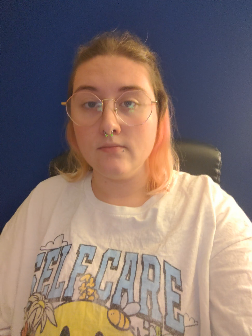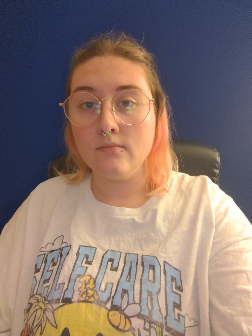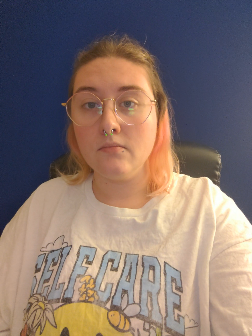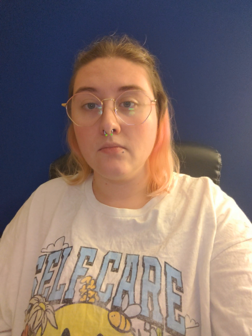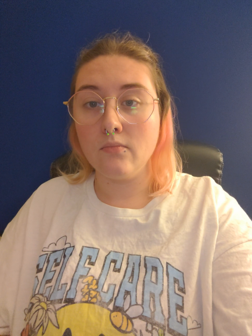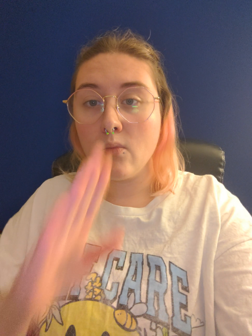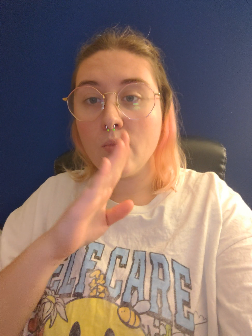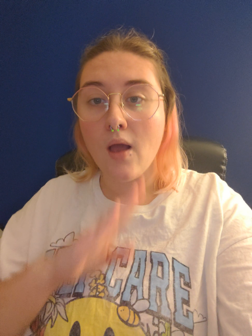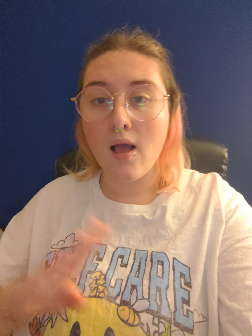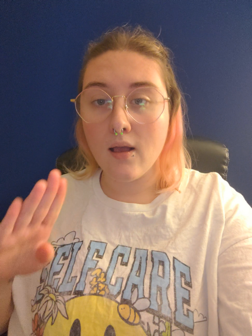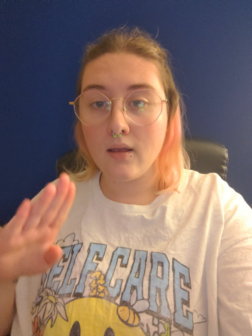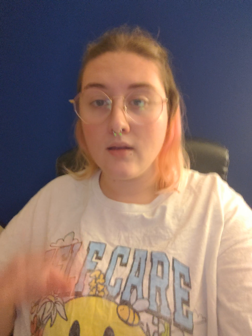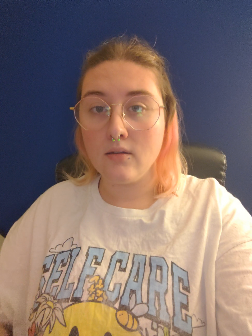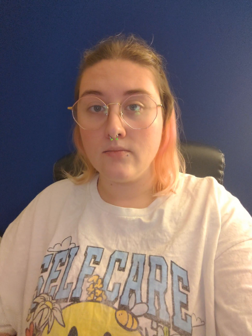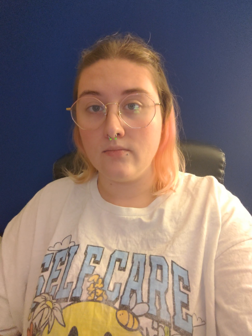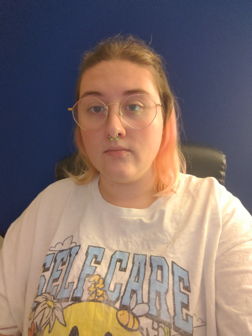quiet